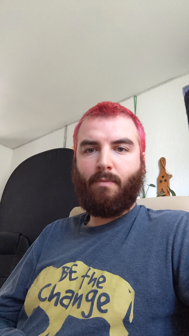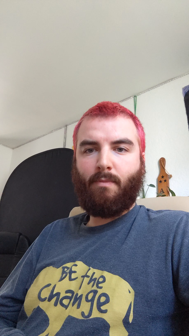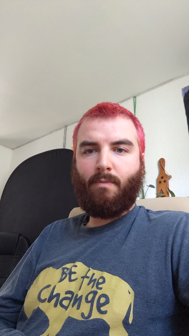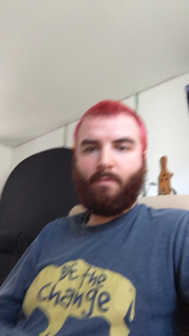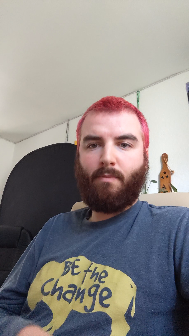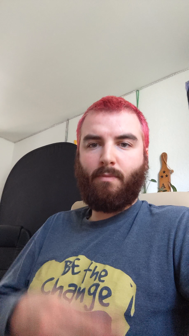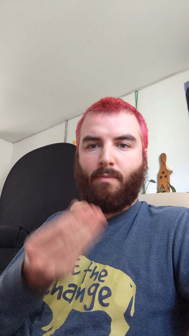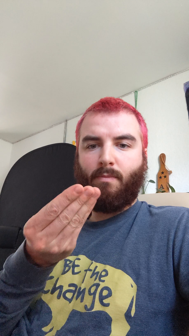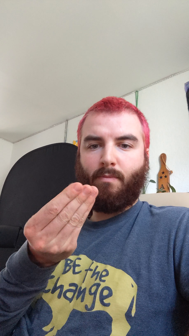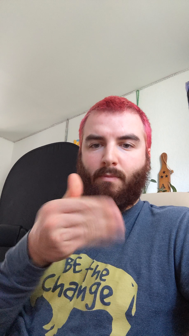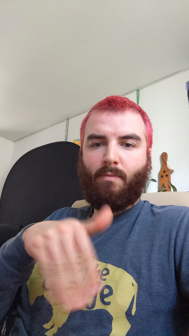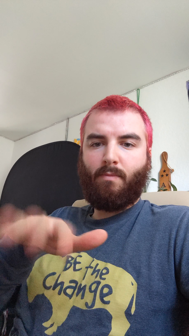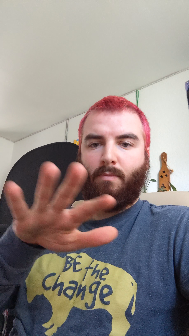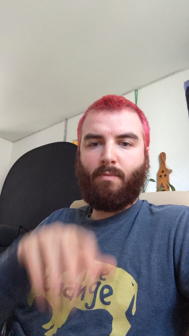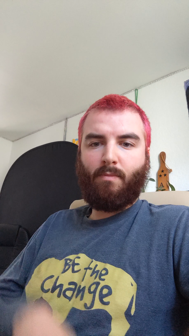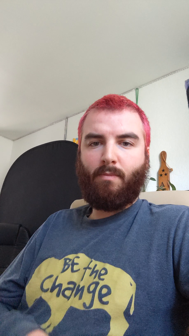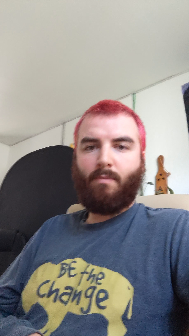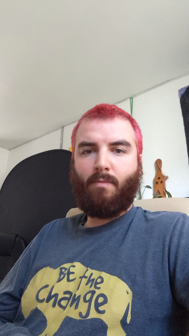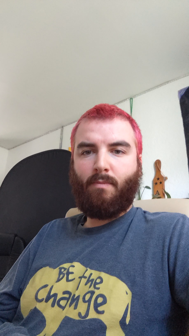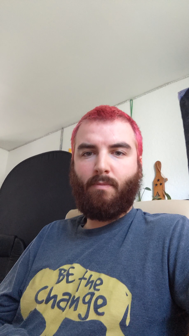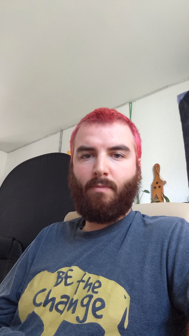garden